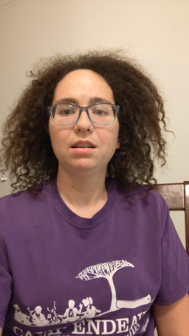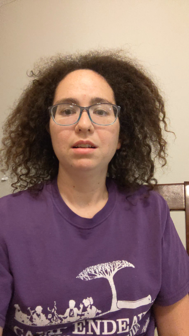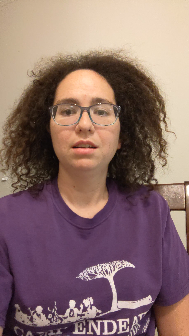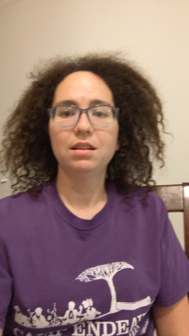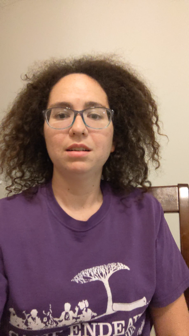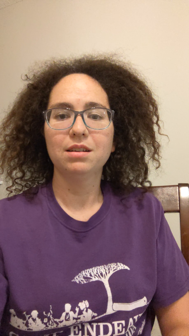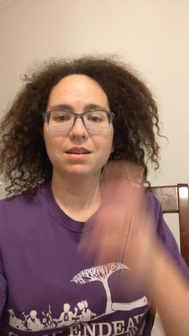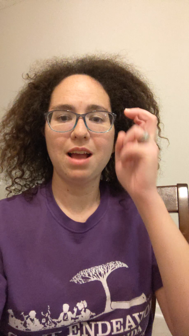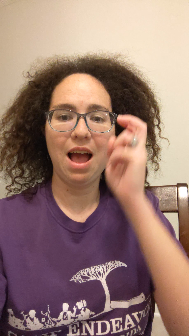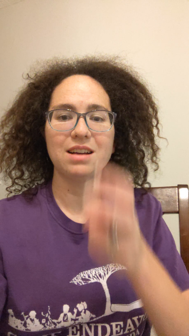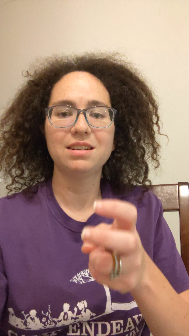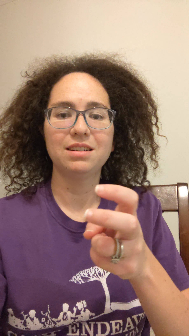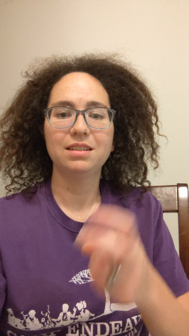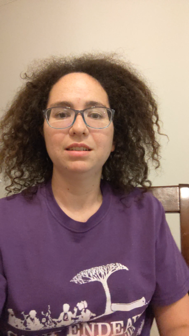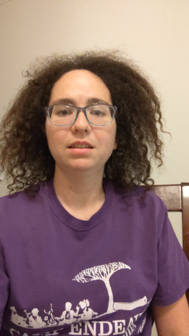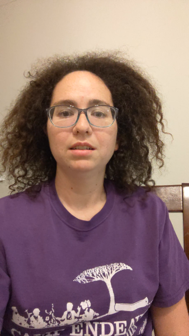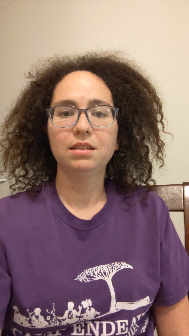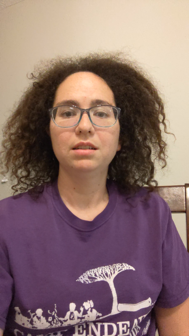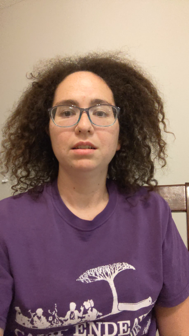hard